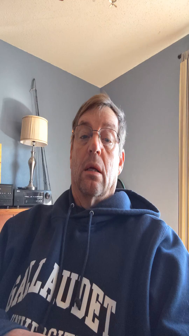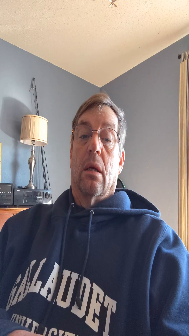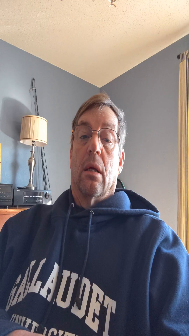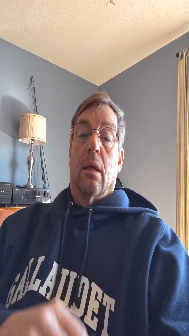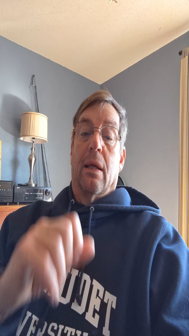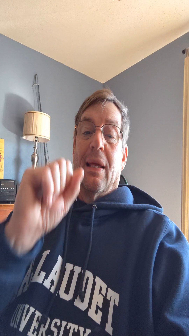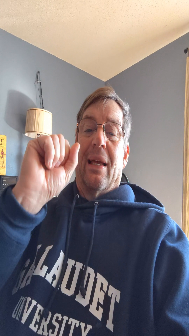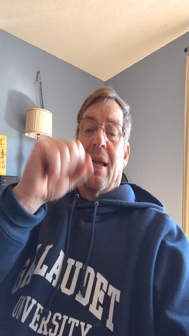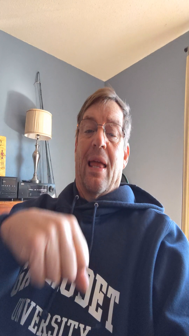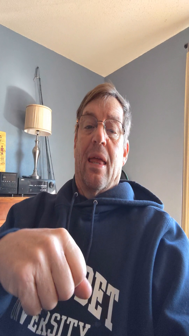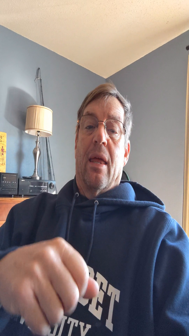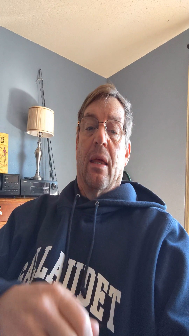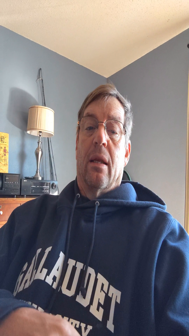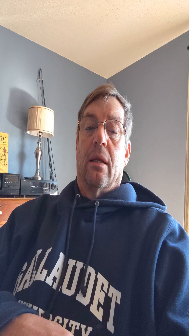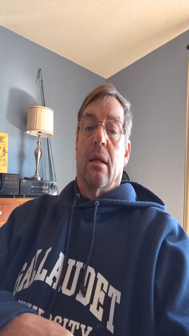can